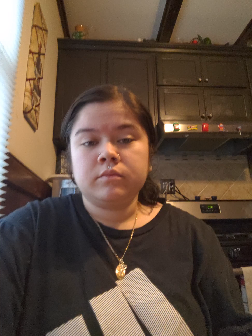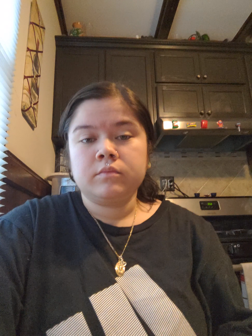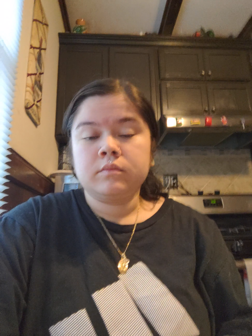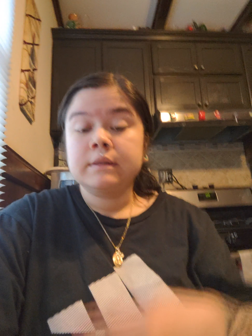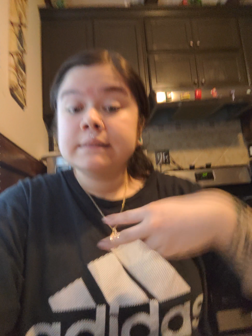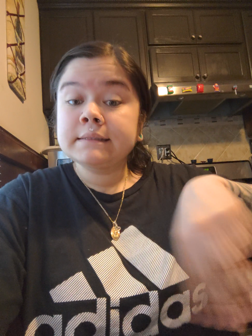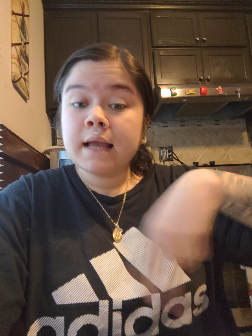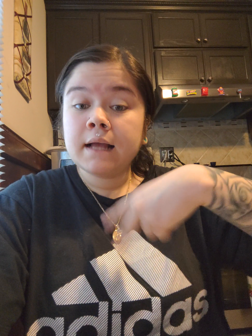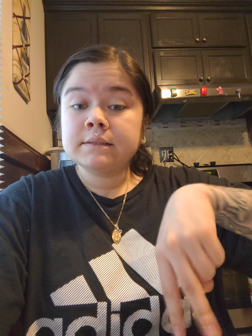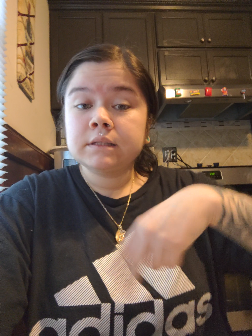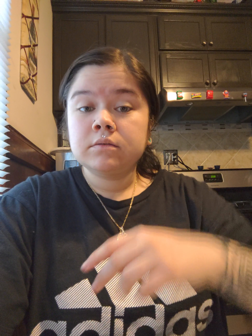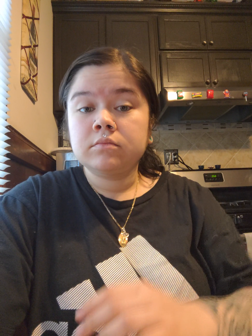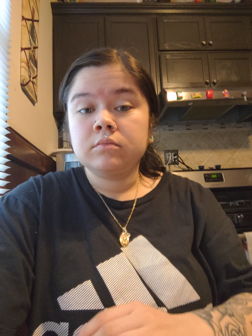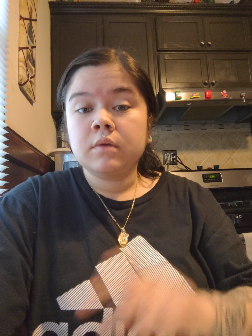dance